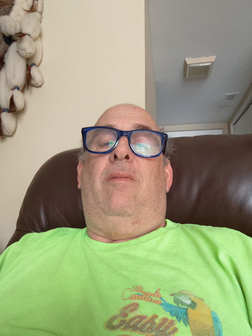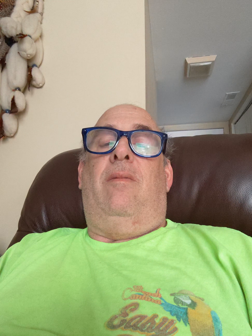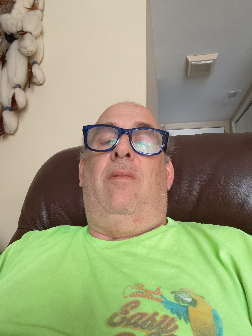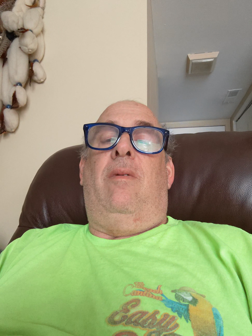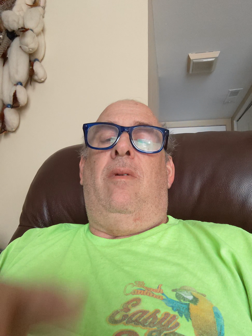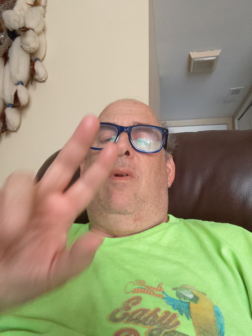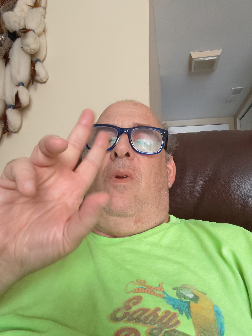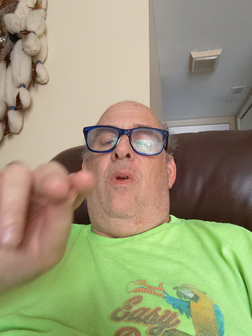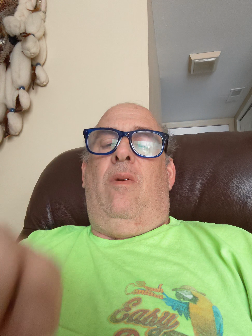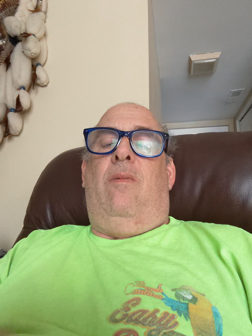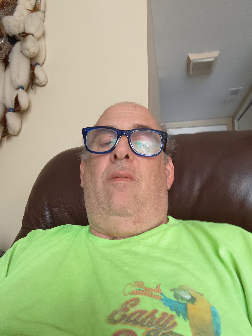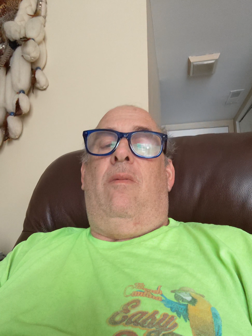no